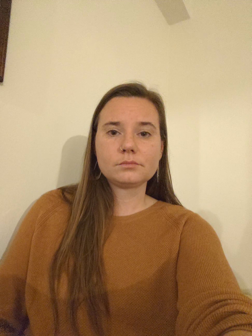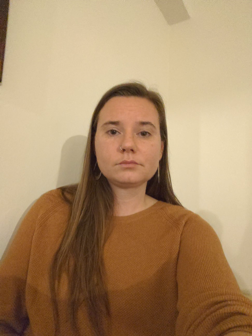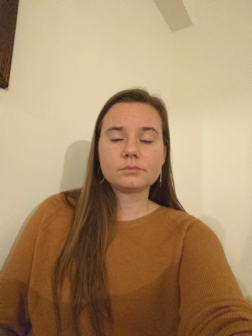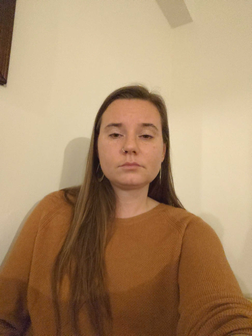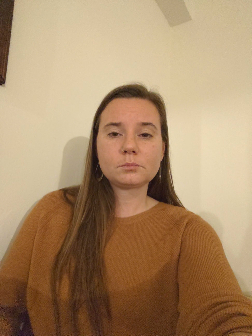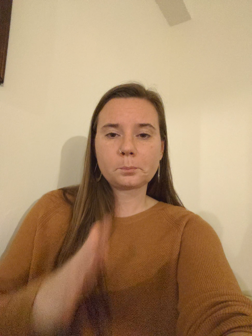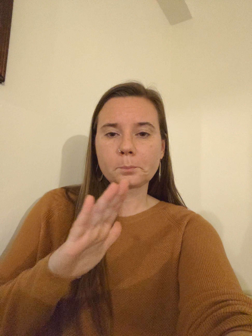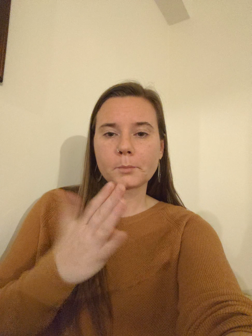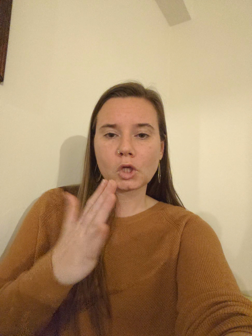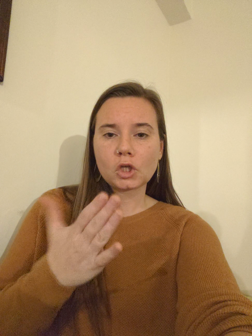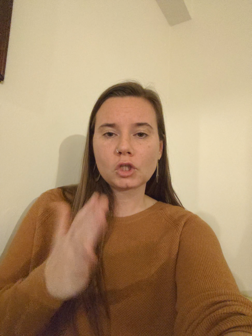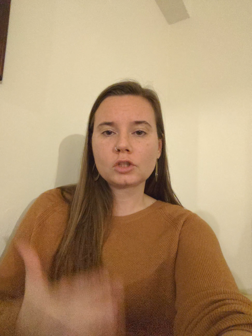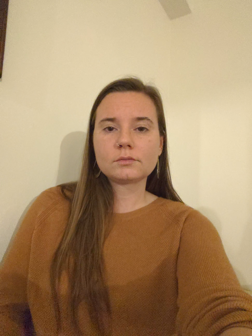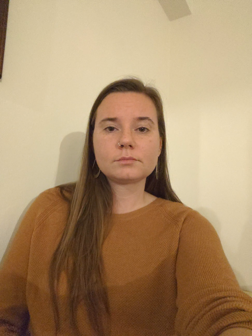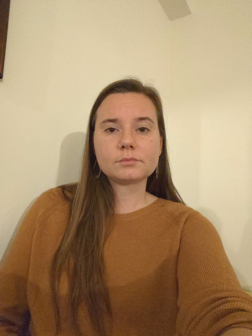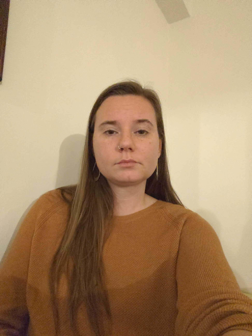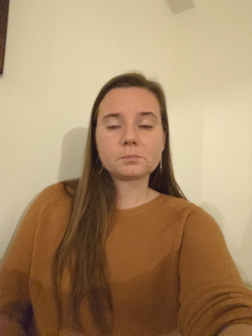book